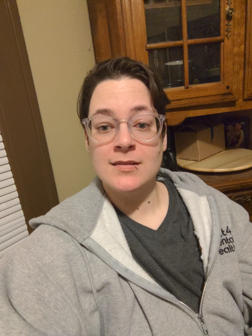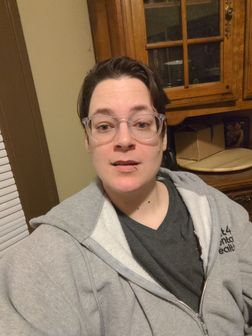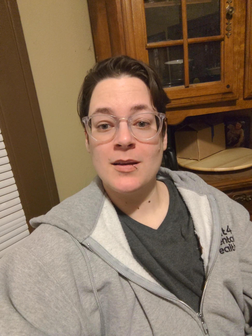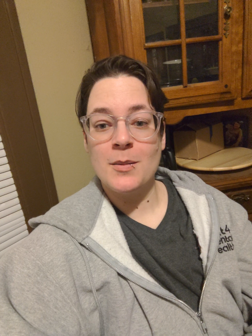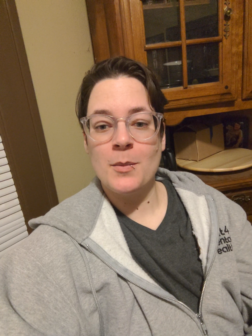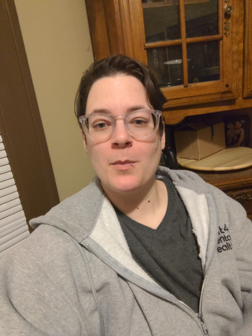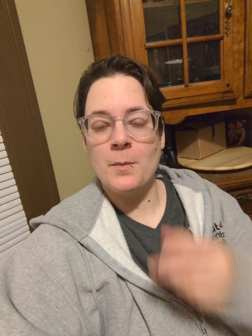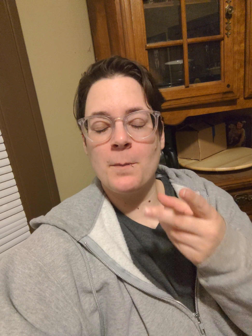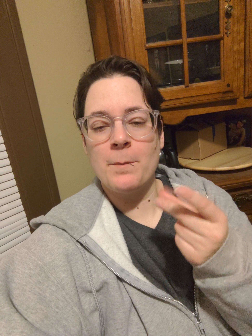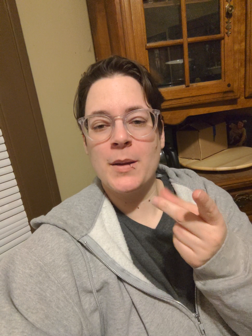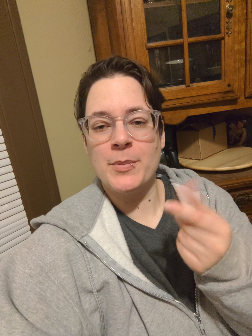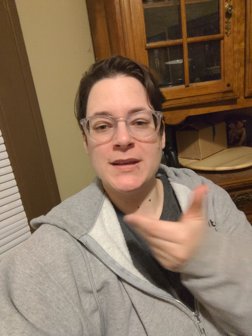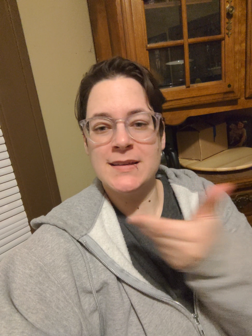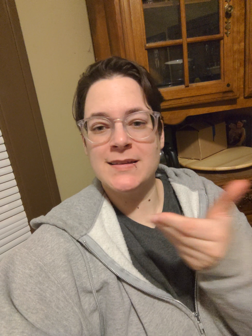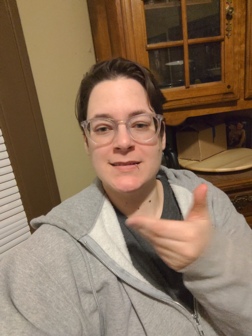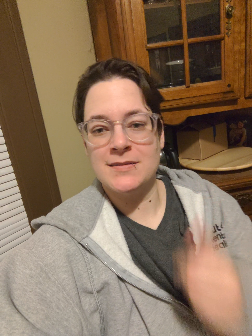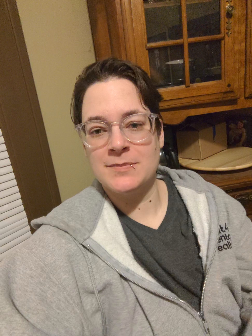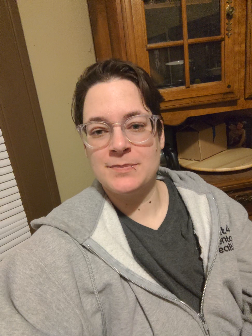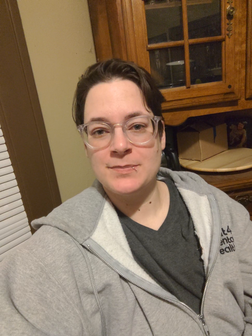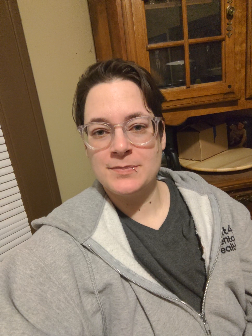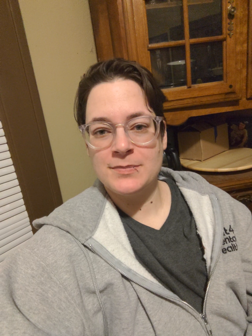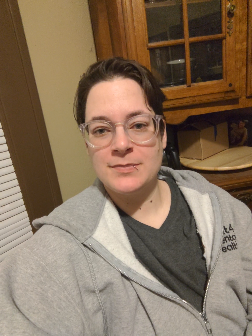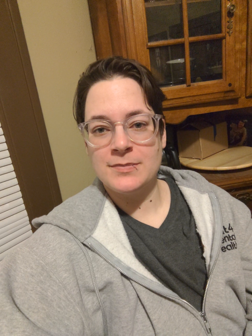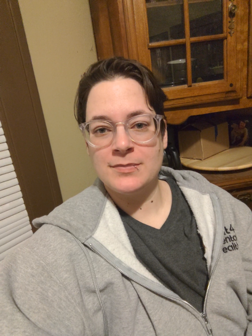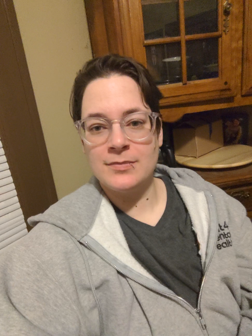puppy